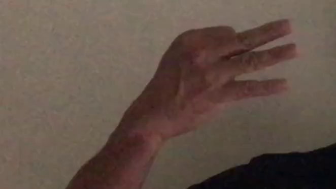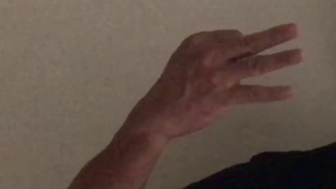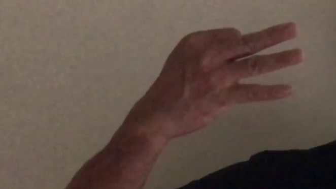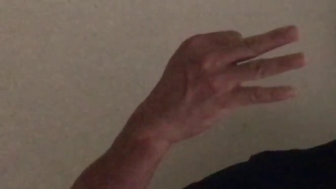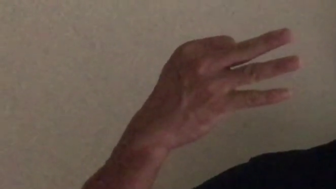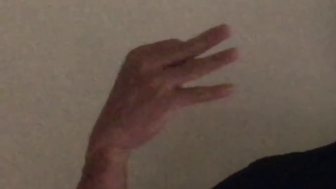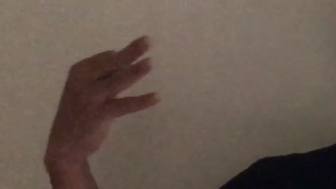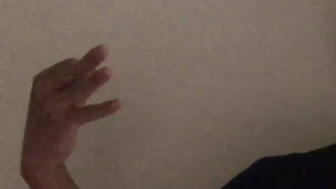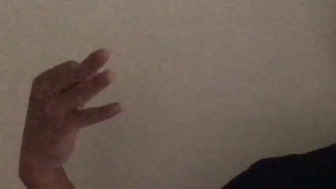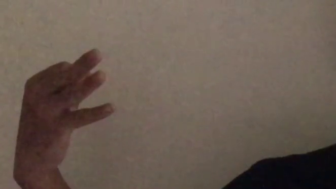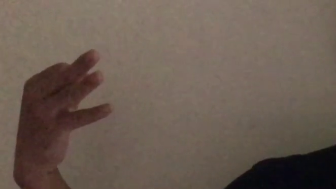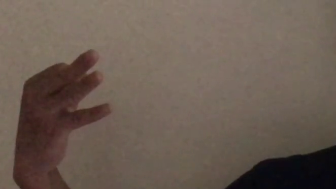ऊ